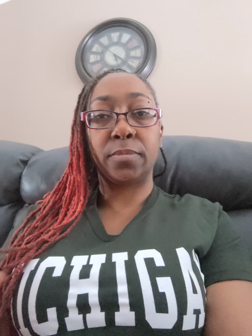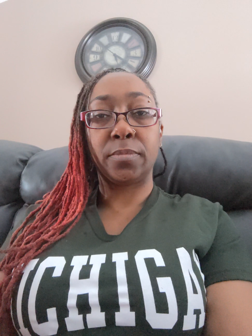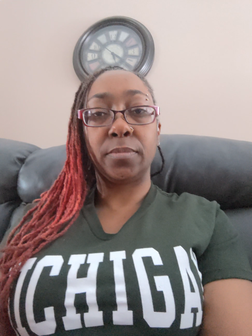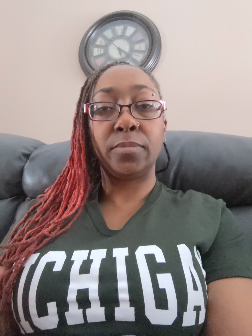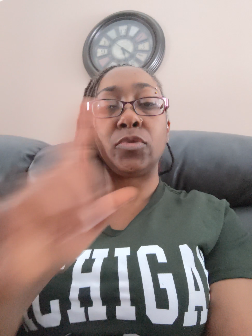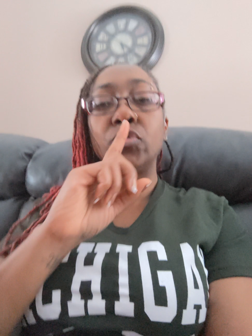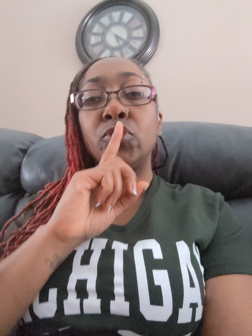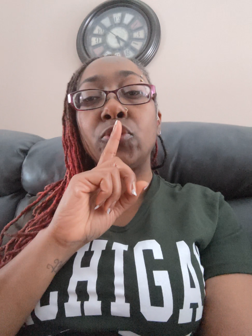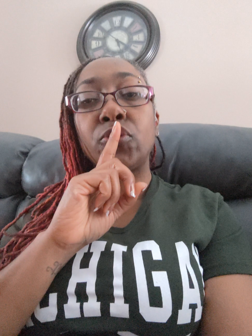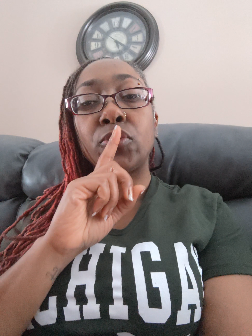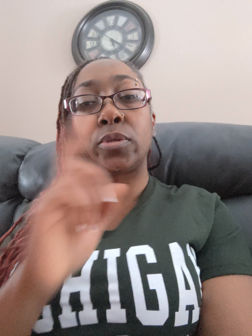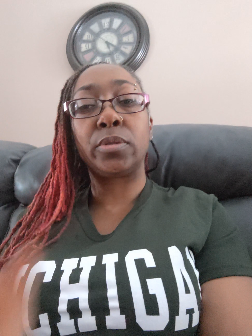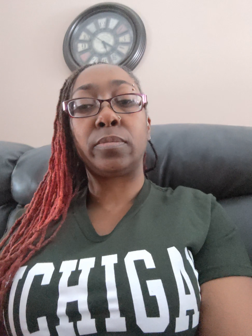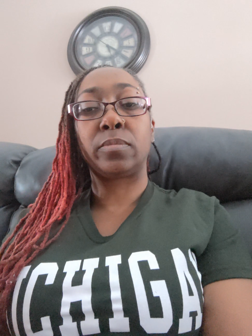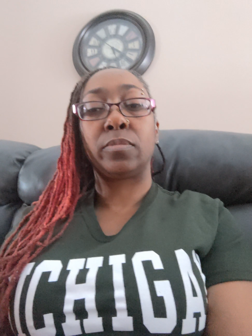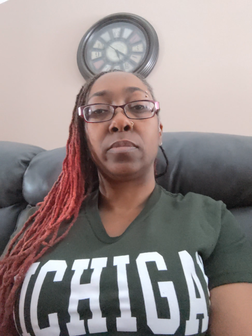shhh